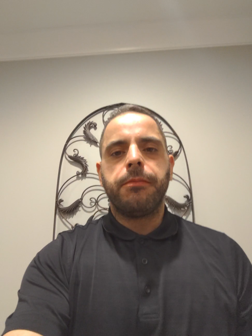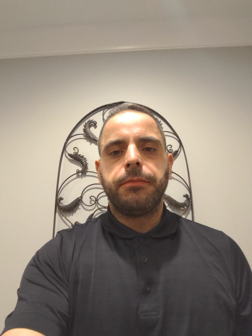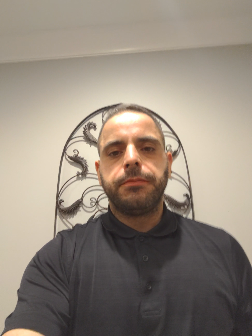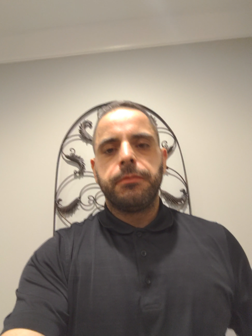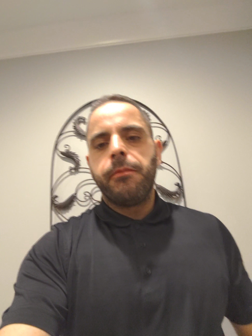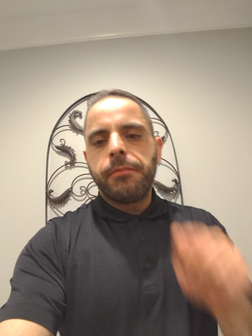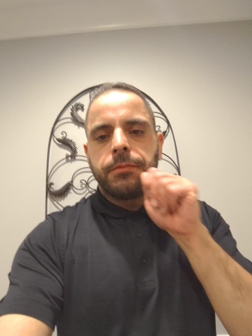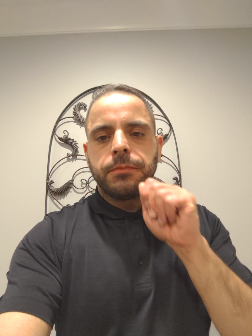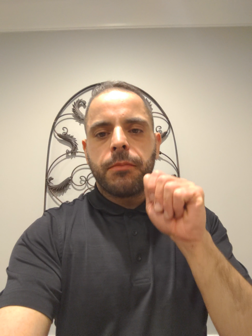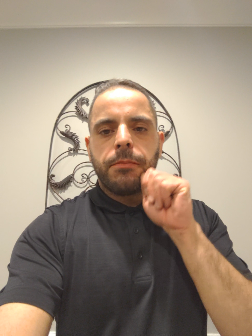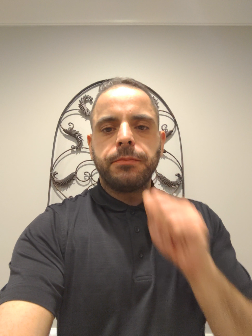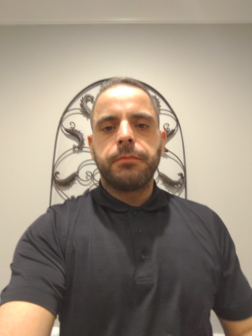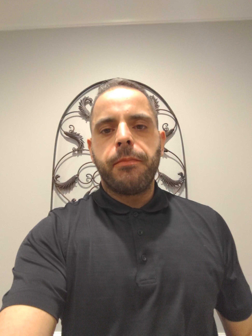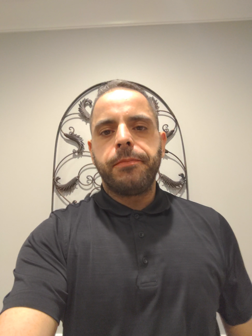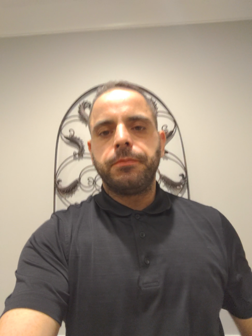aunt